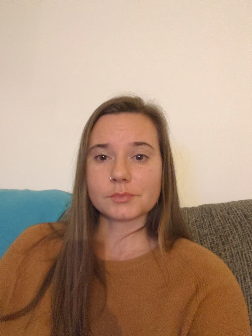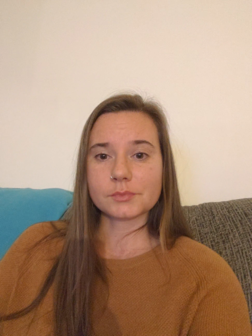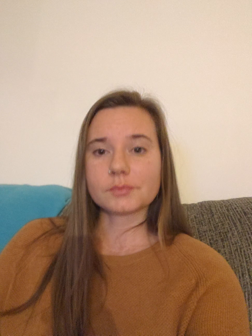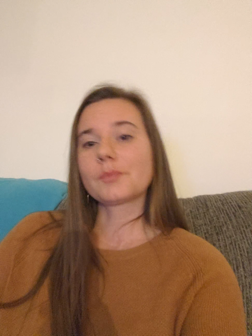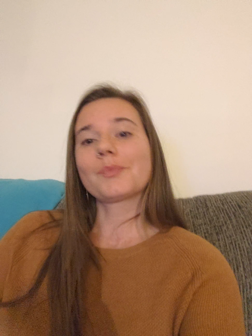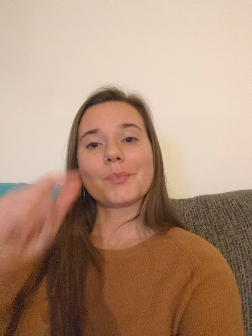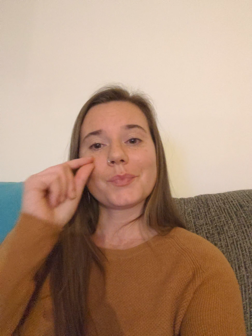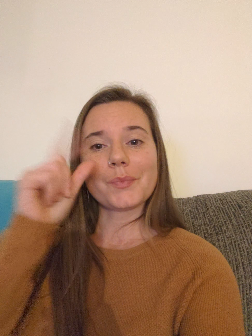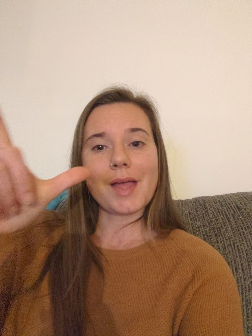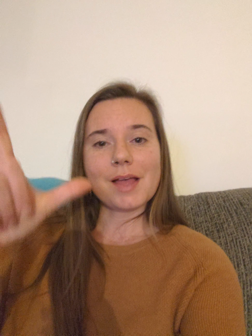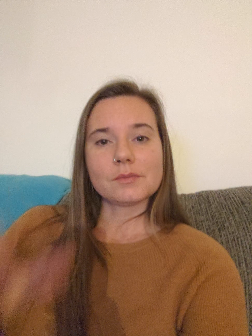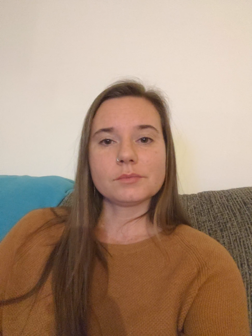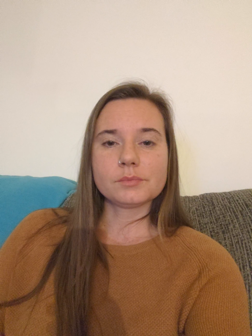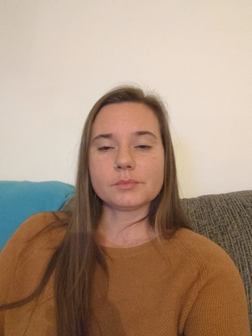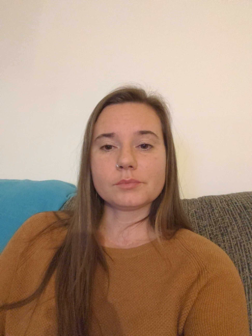awake